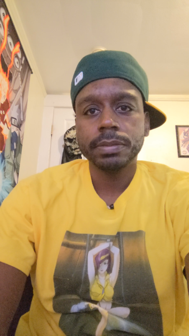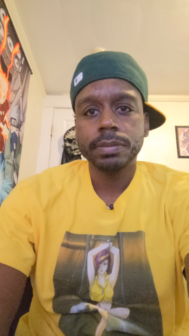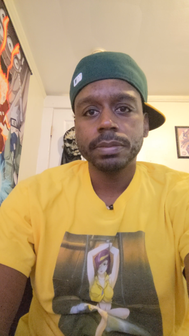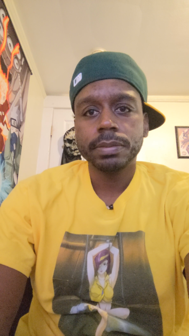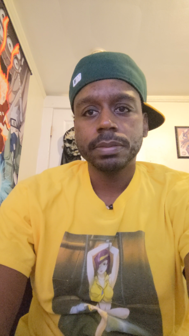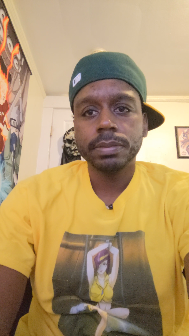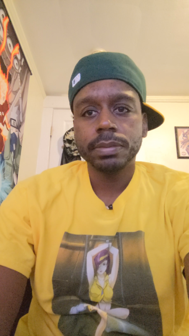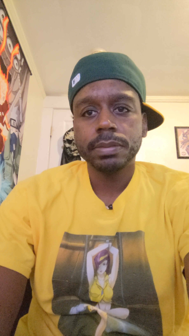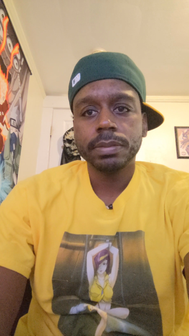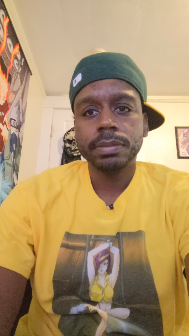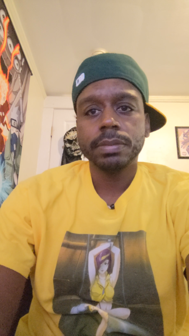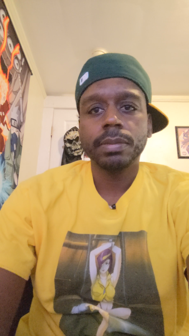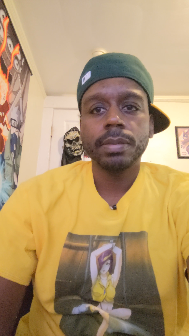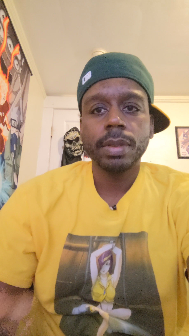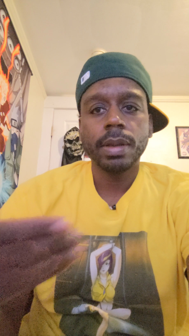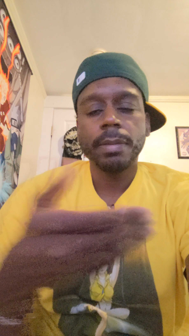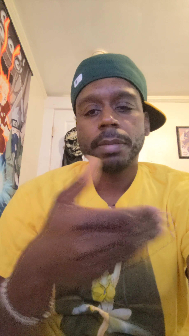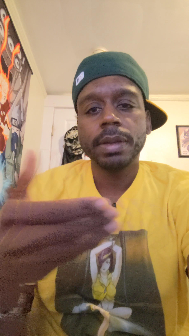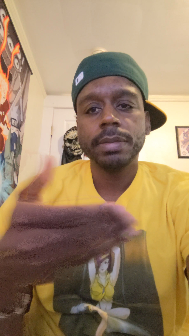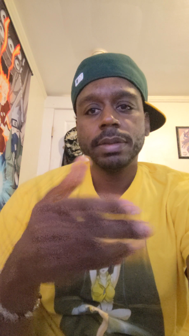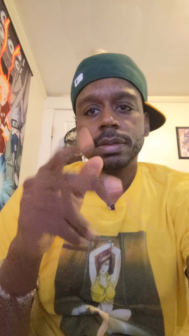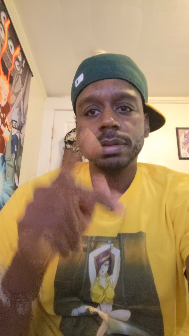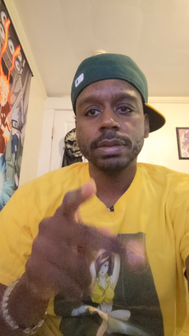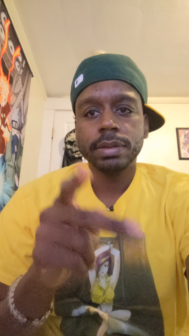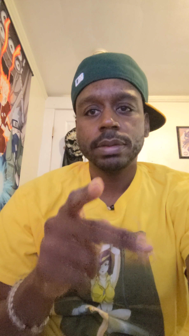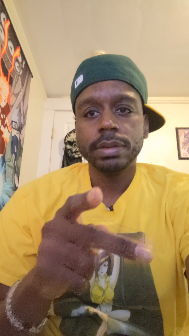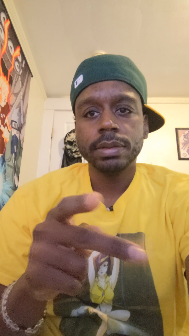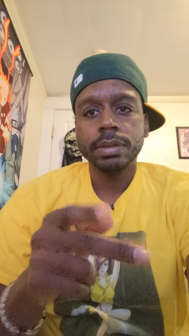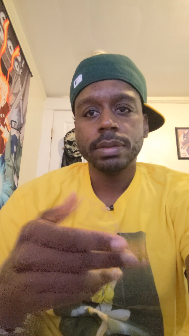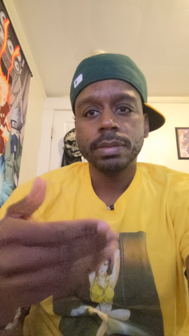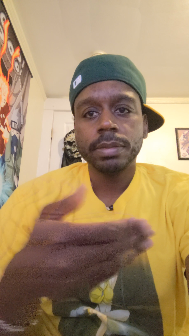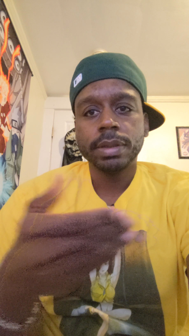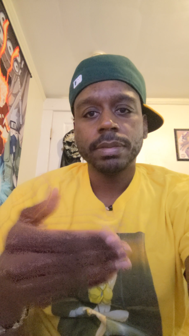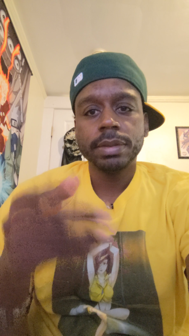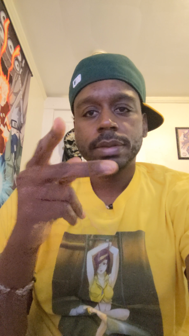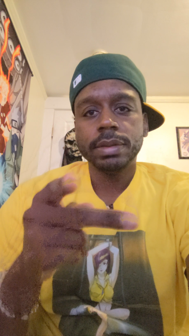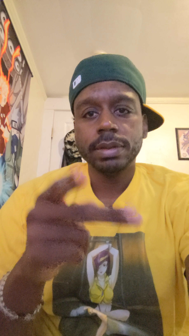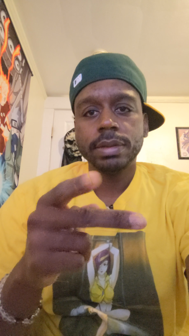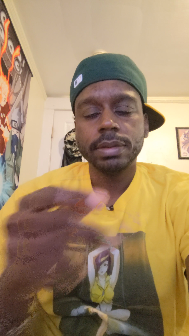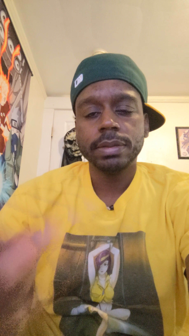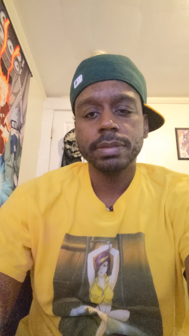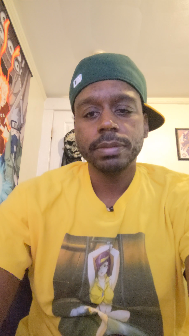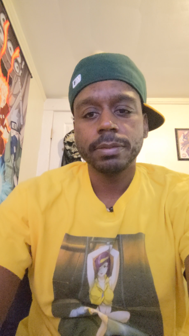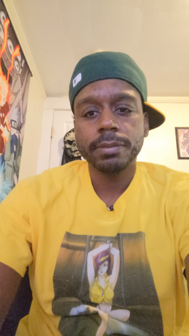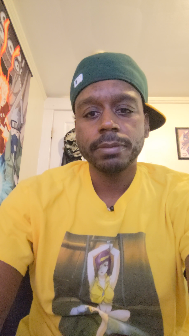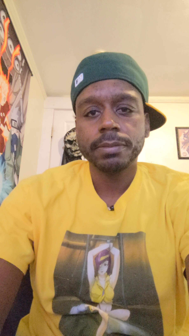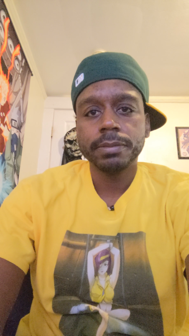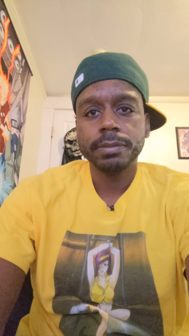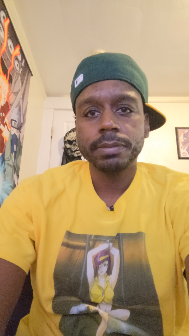babysitter